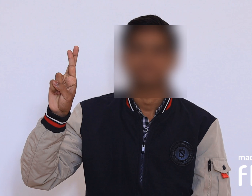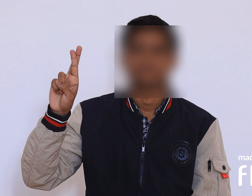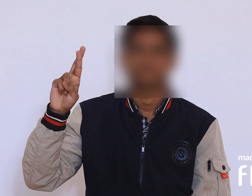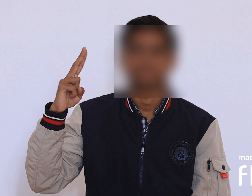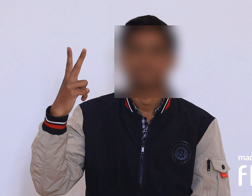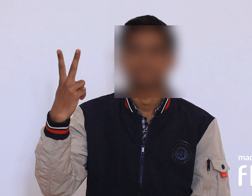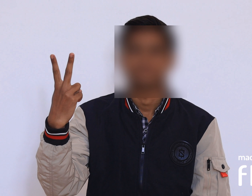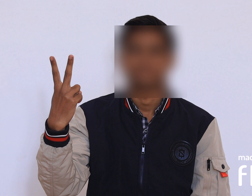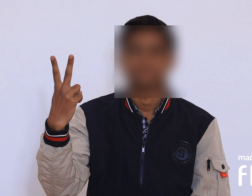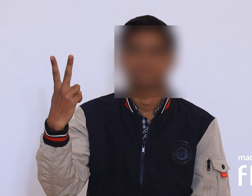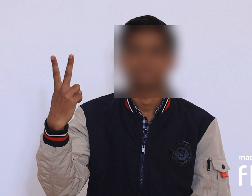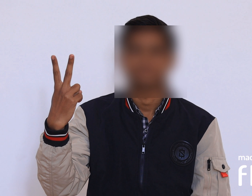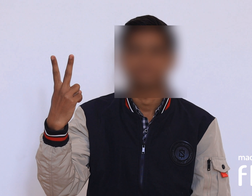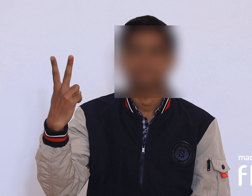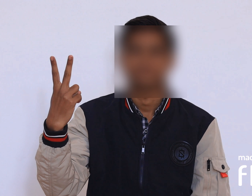ڑ